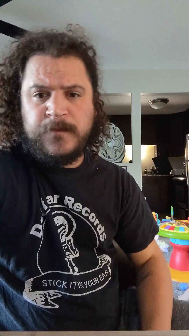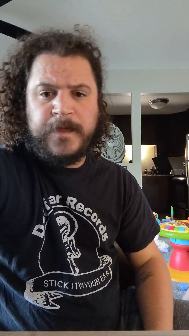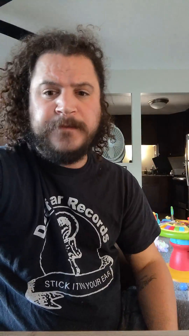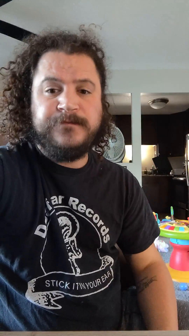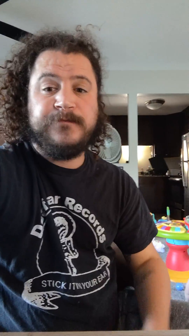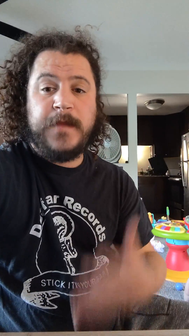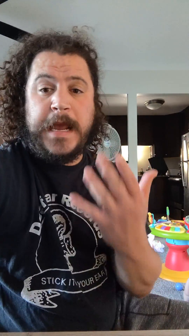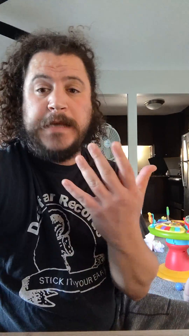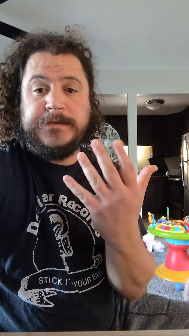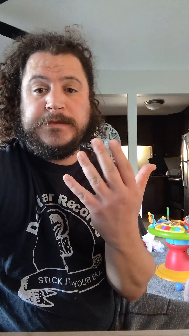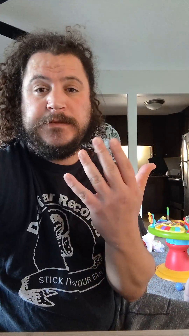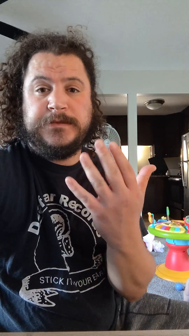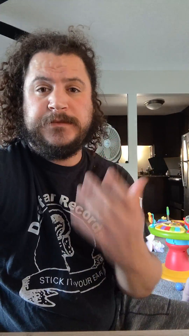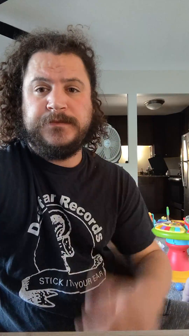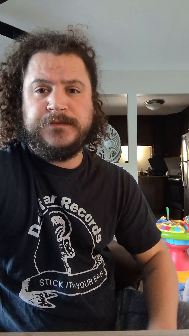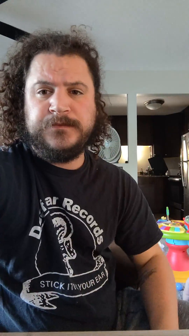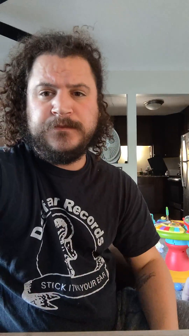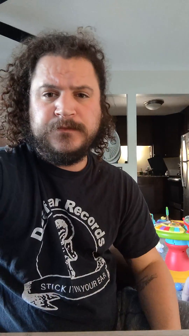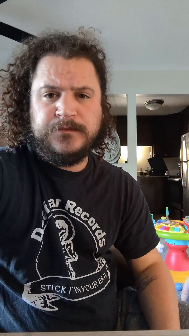hand